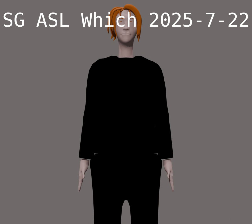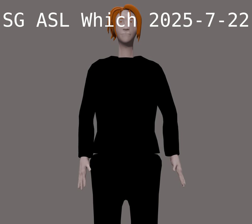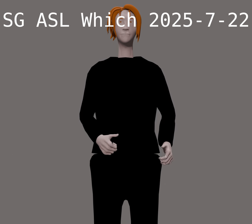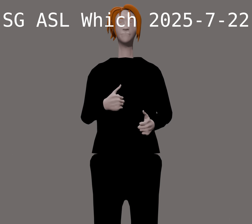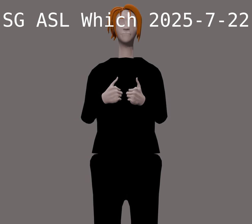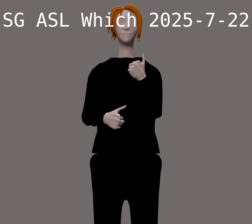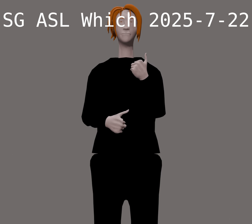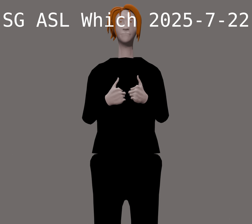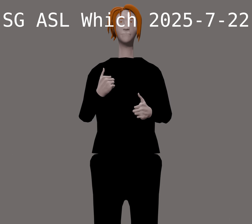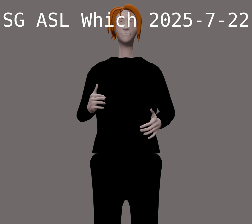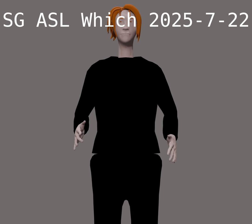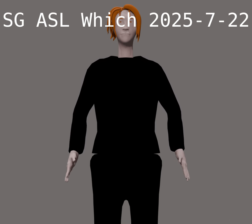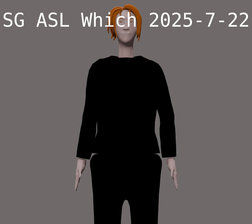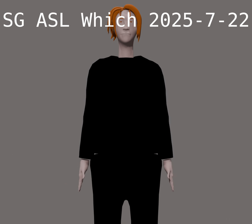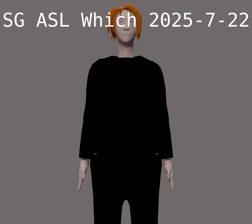Which